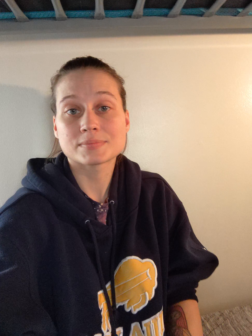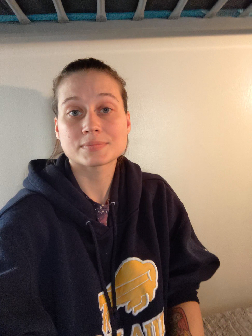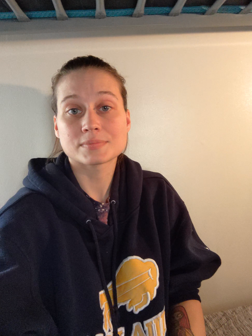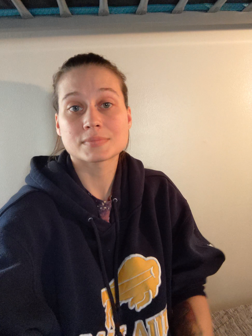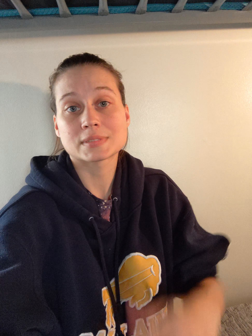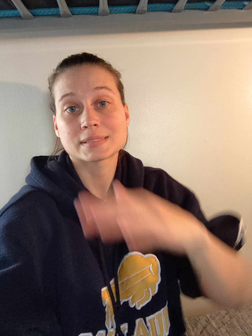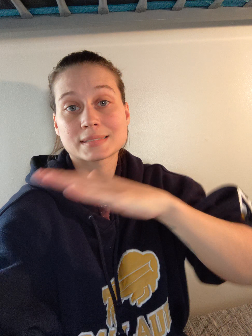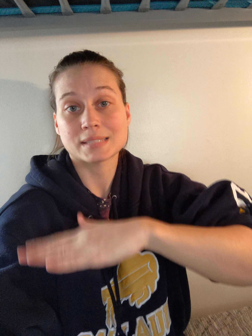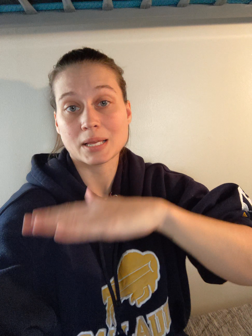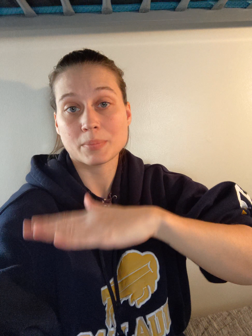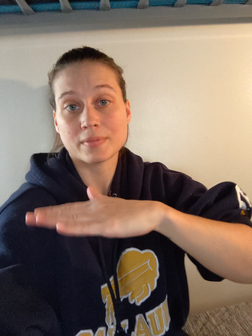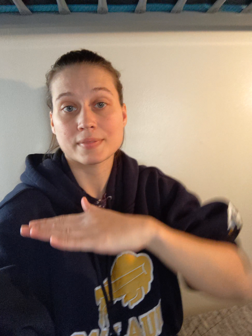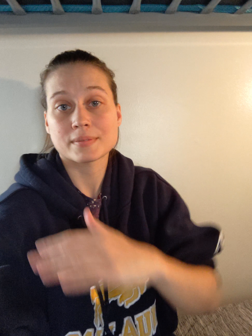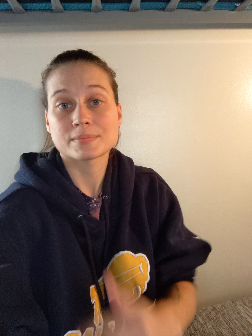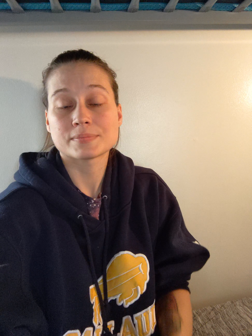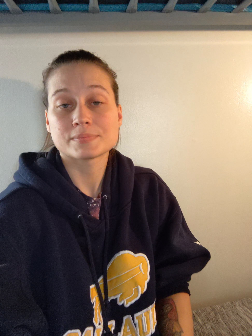table